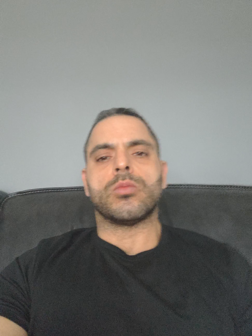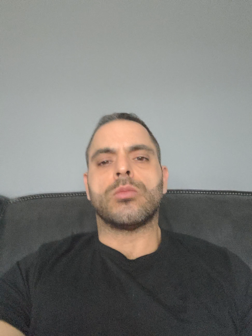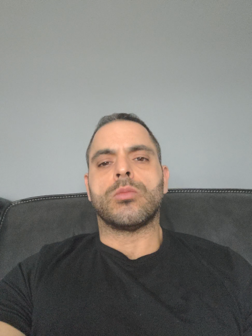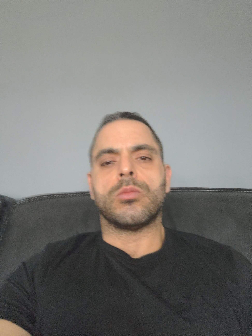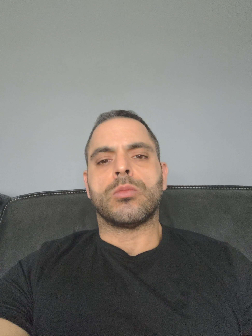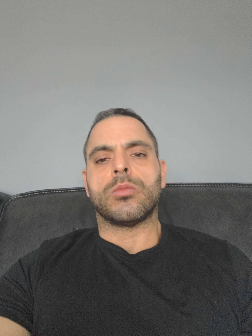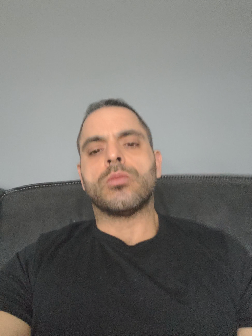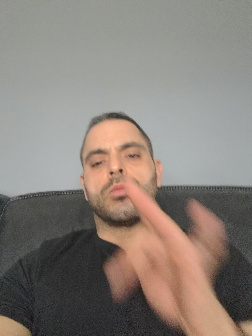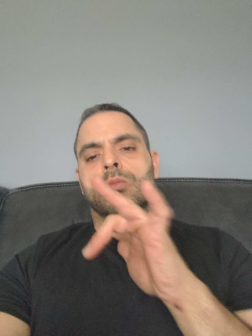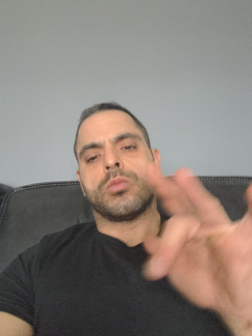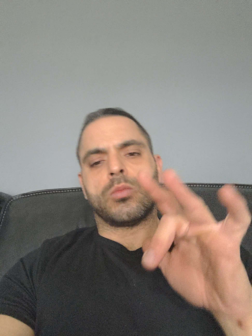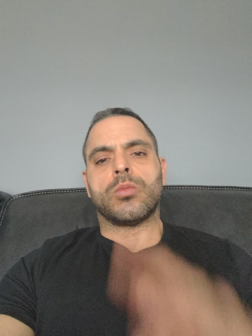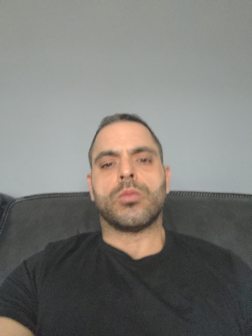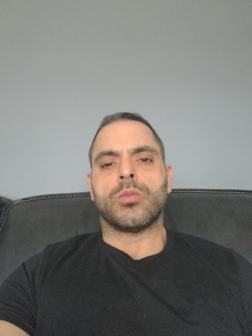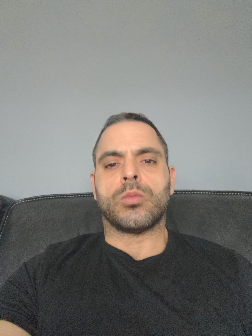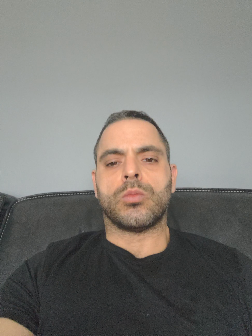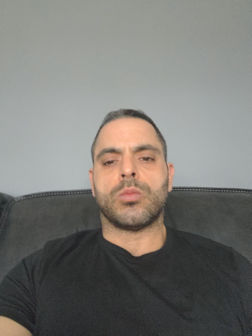empty